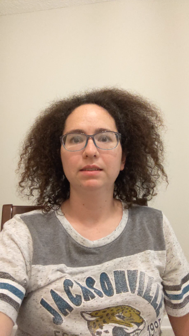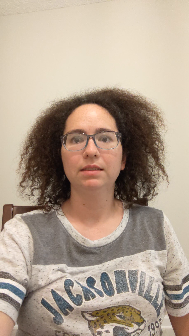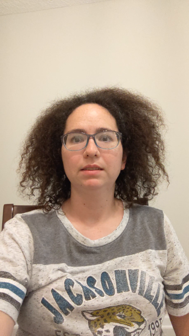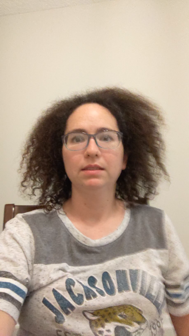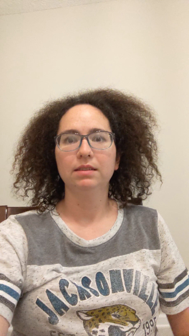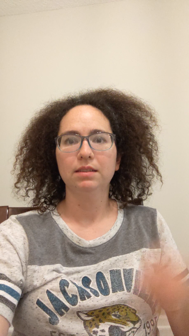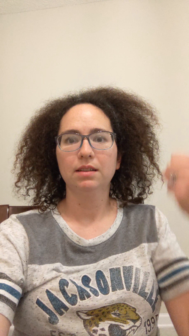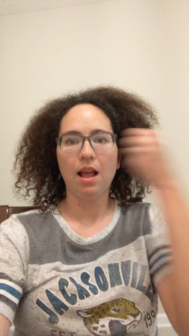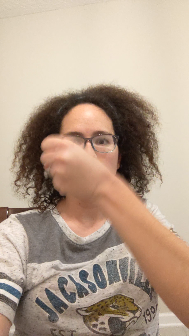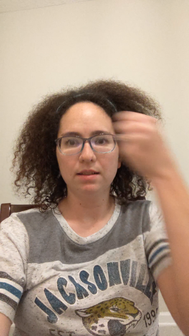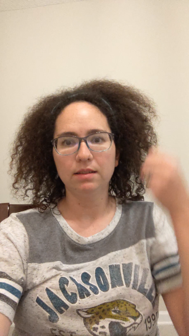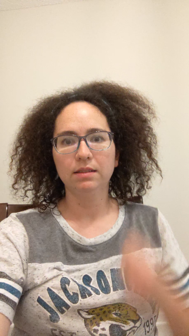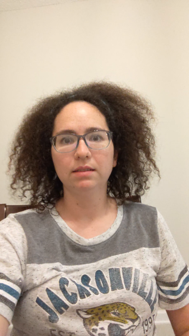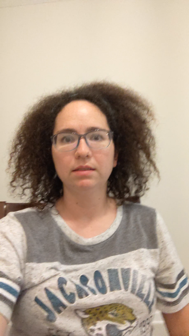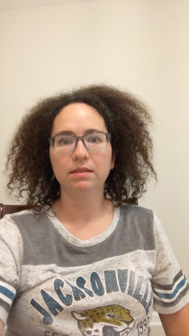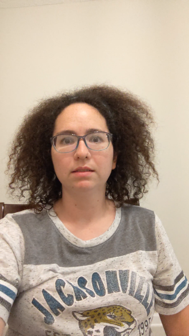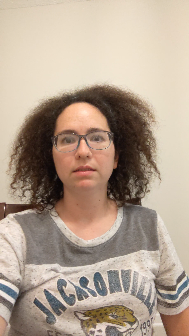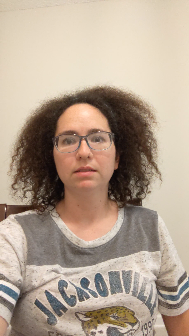hit